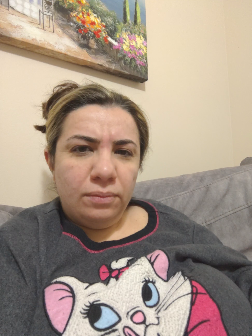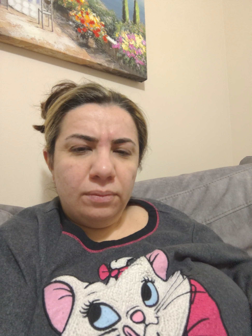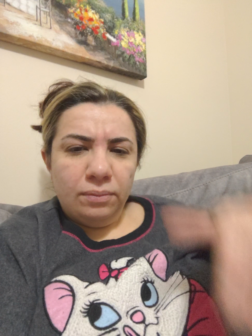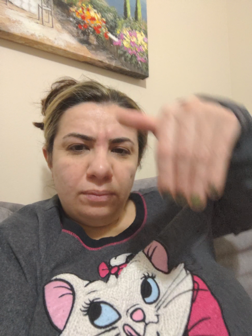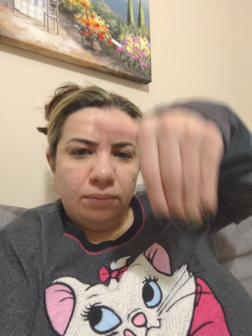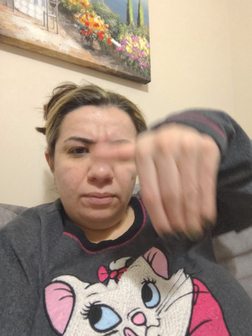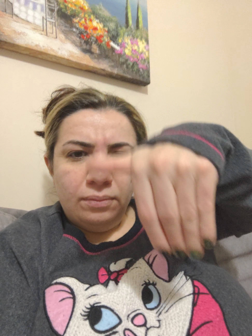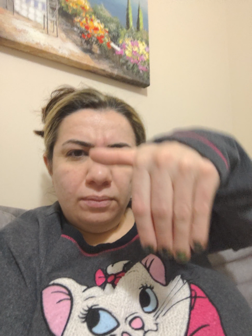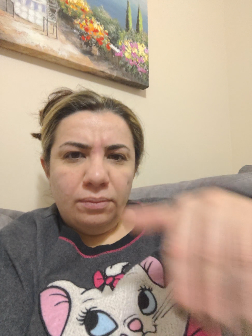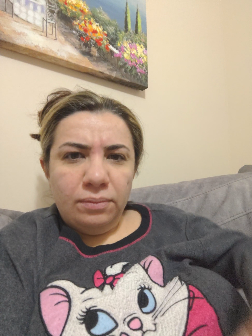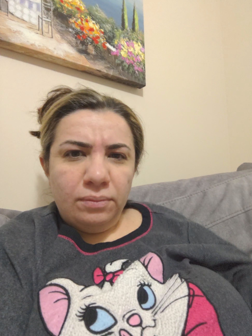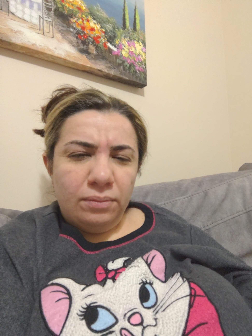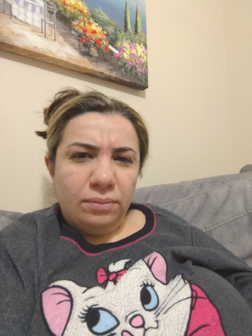night